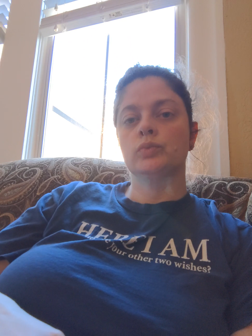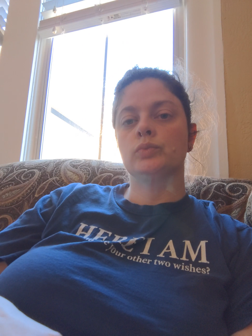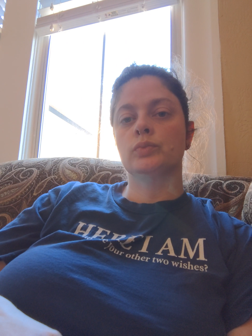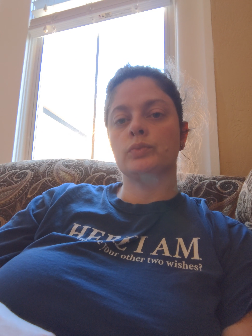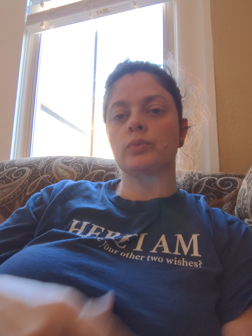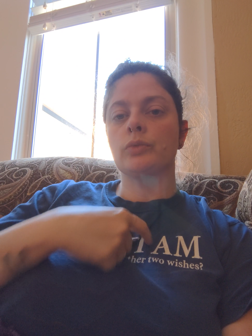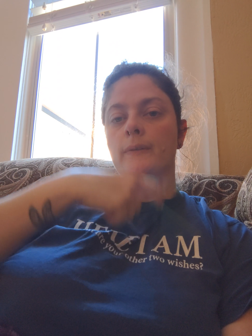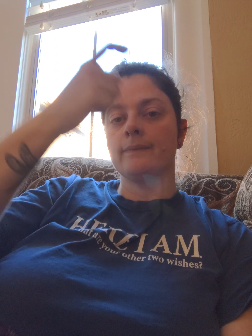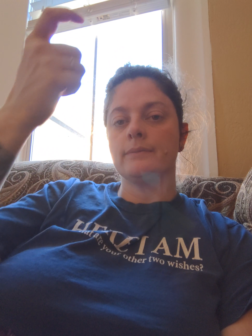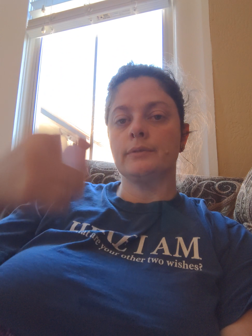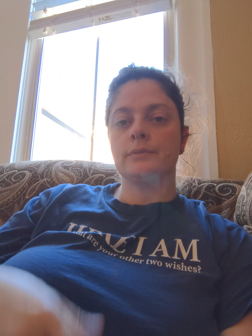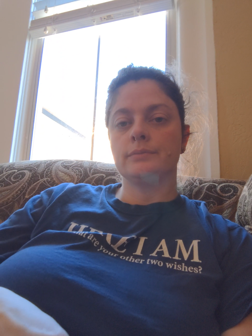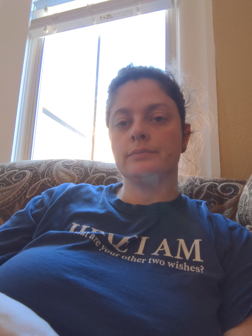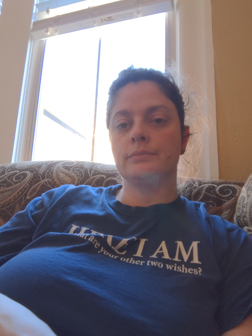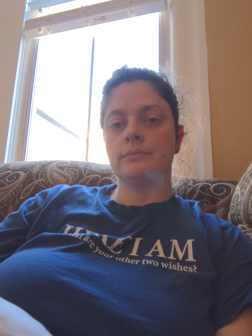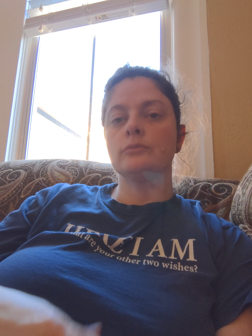giraffe